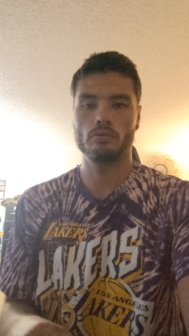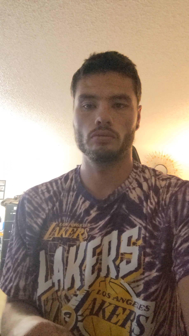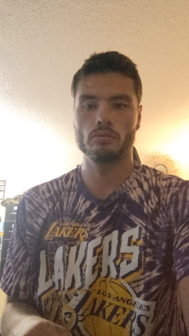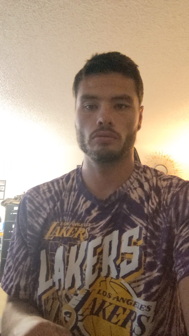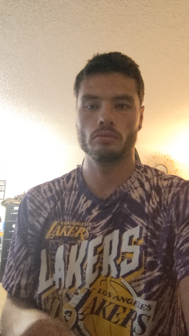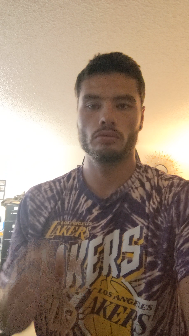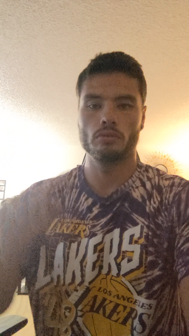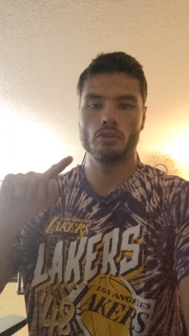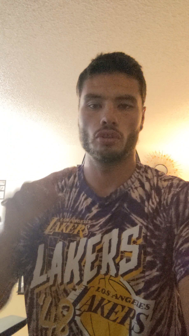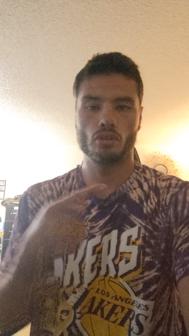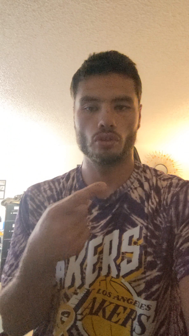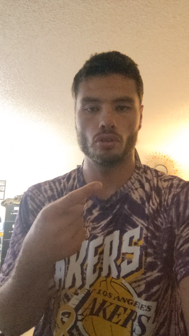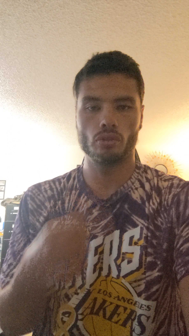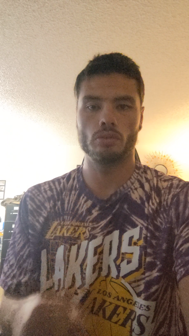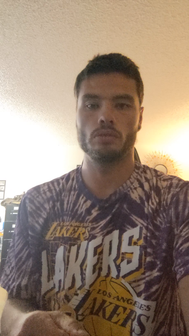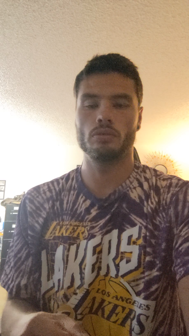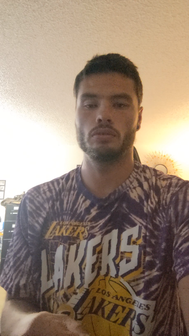hurt